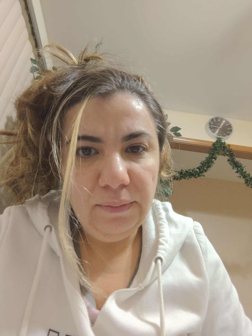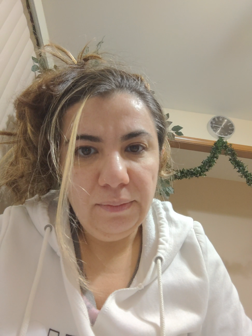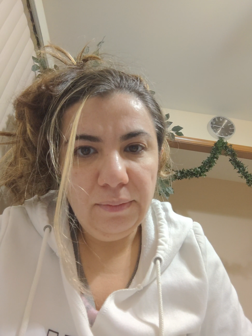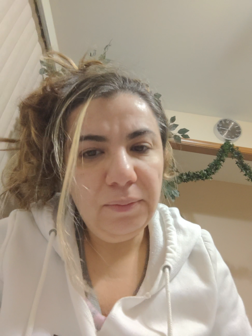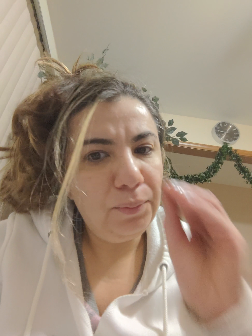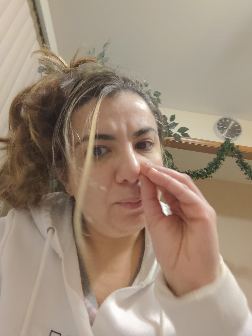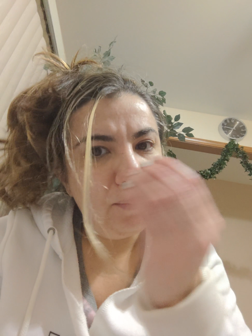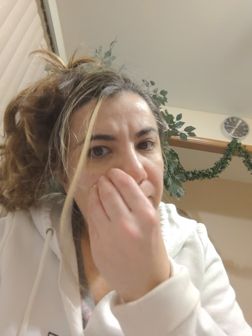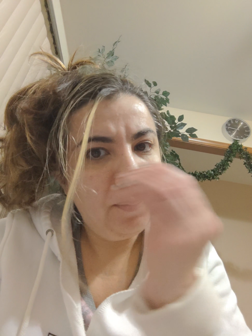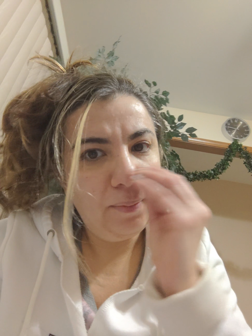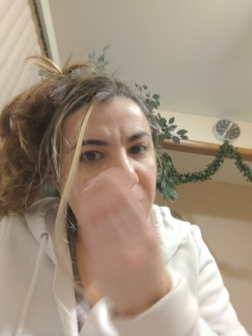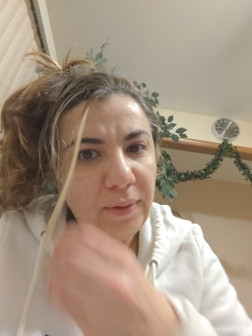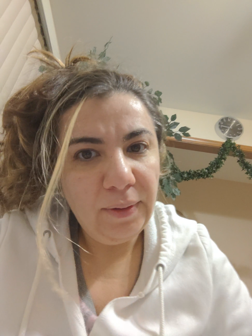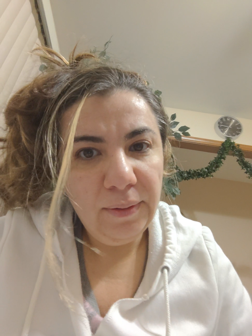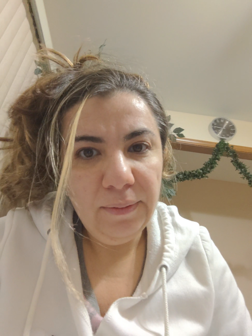flower